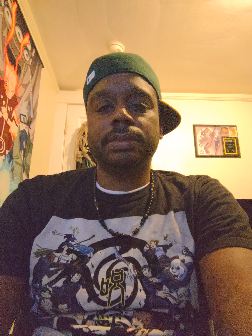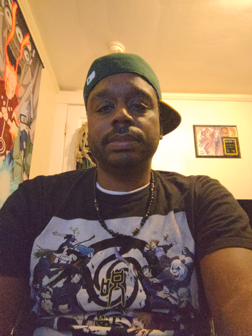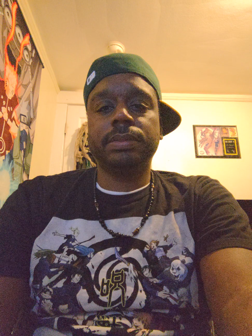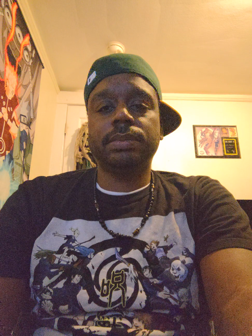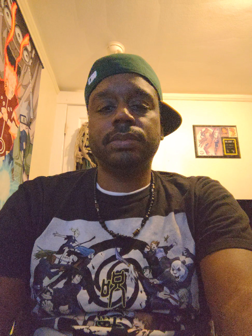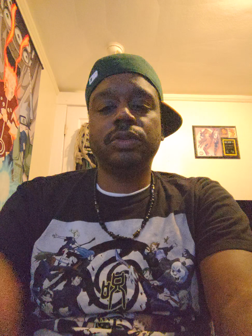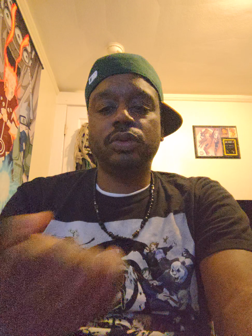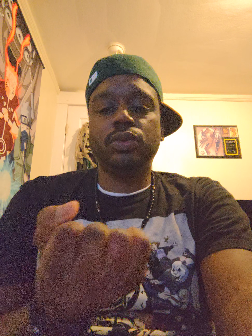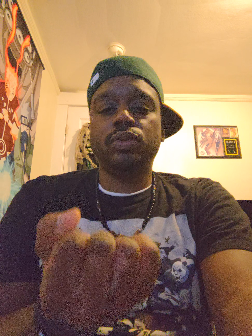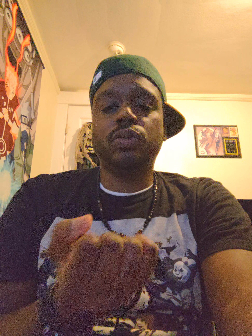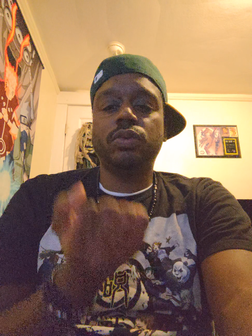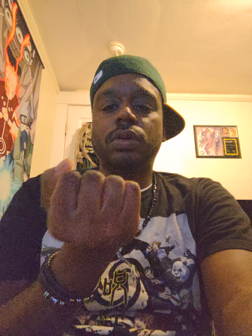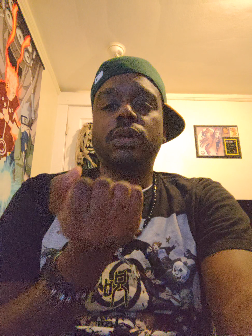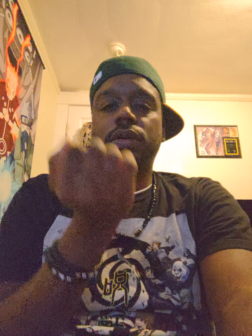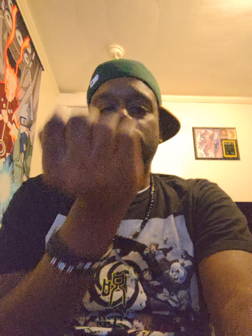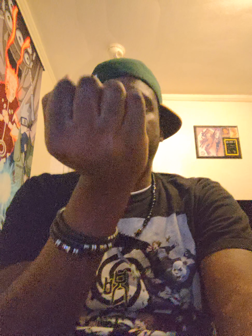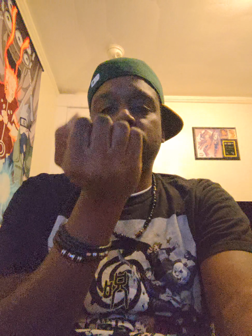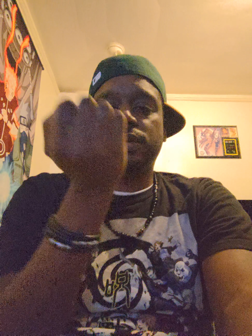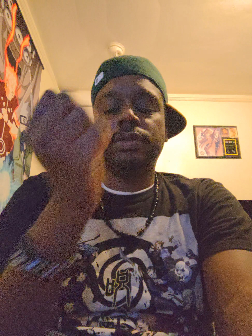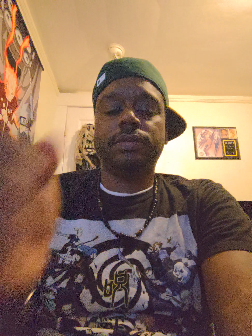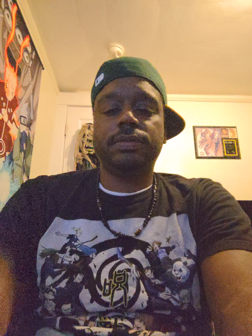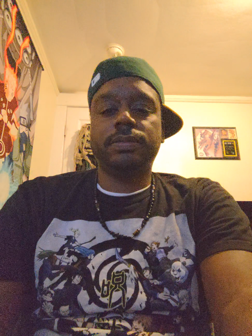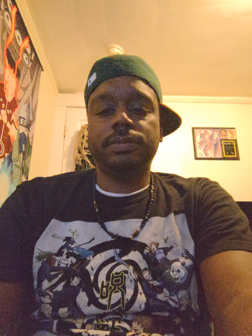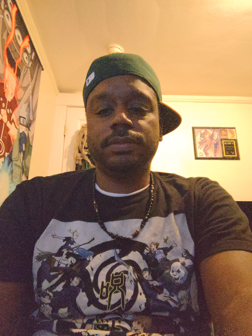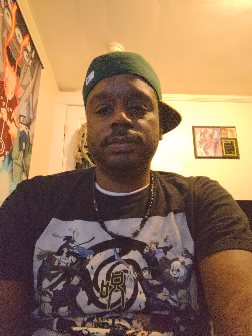drawer